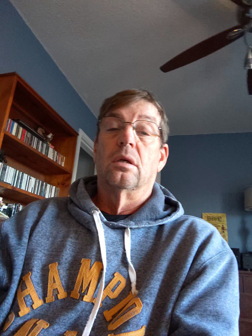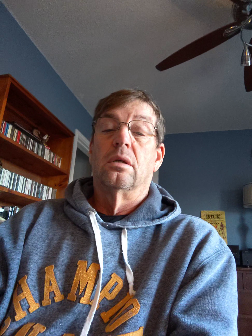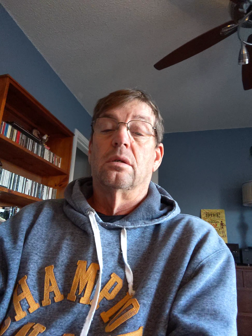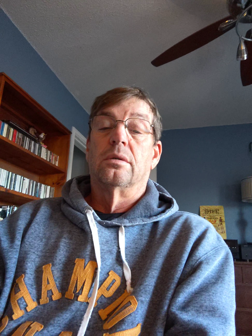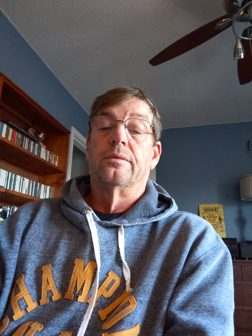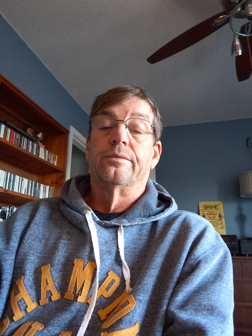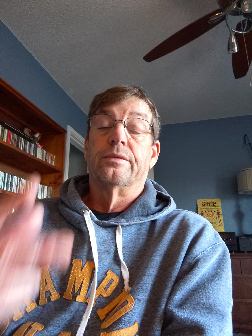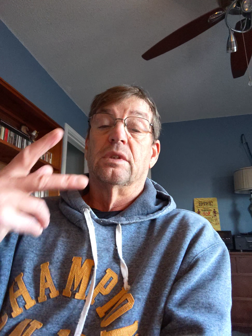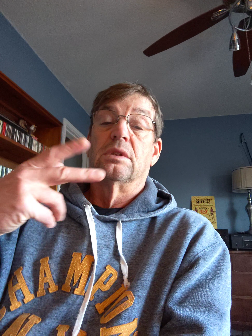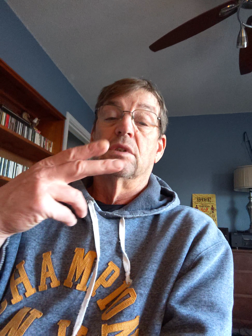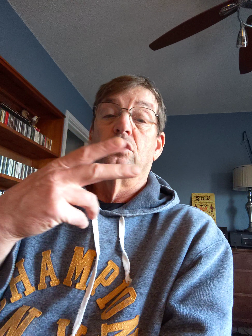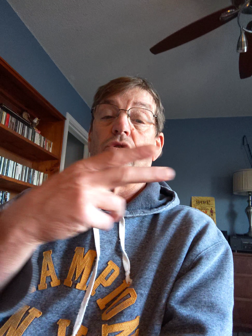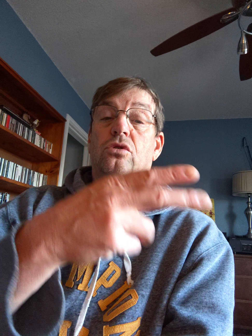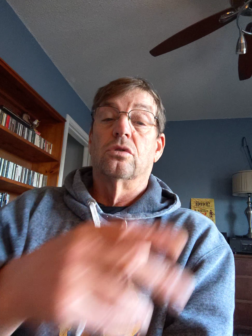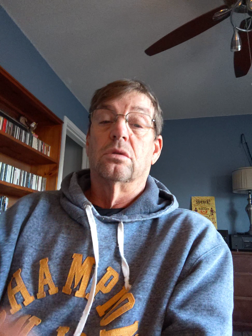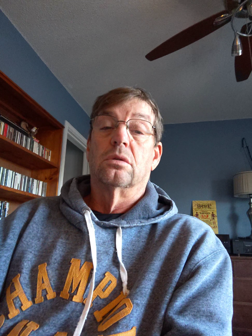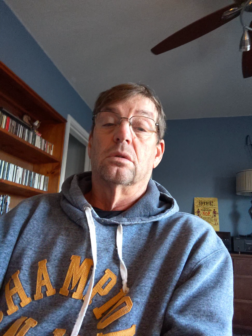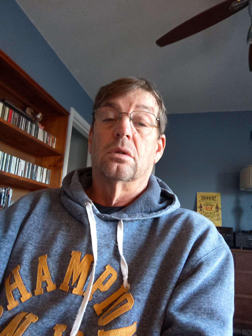scissors